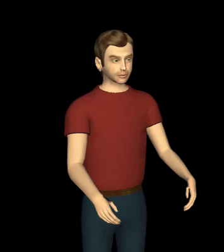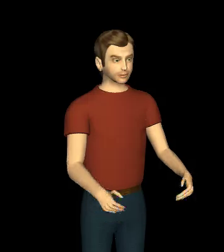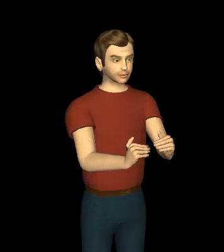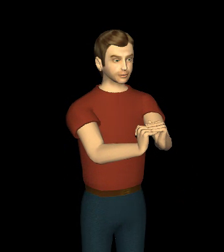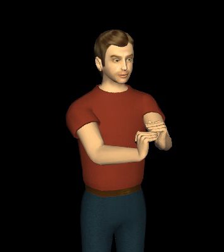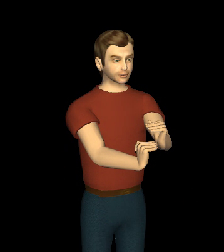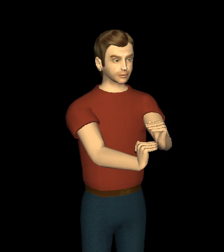تحت